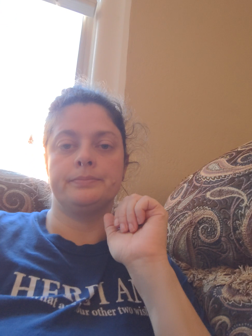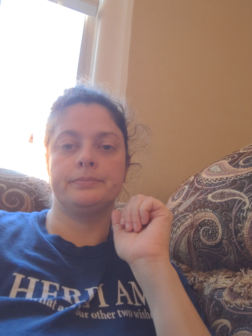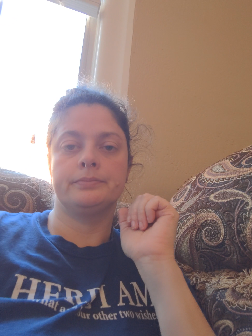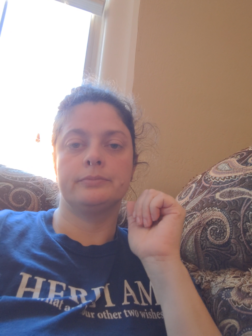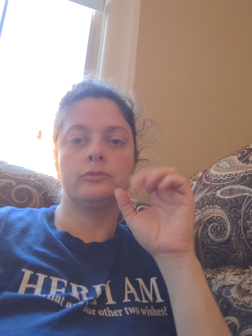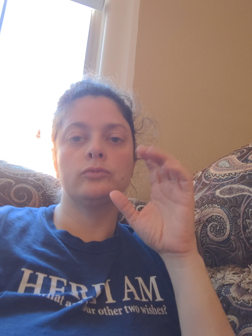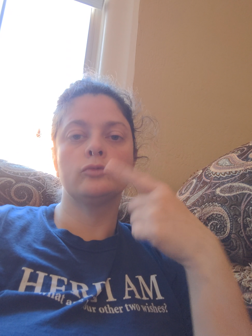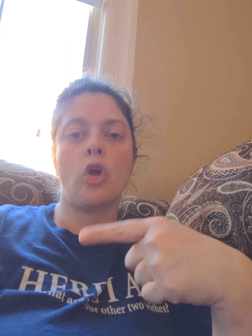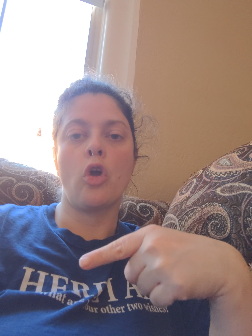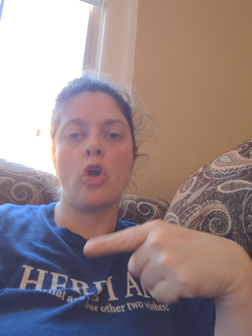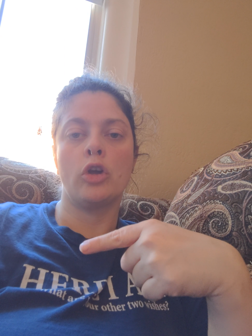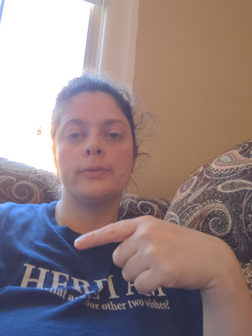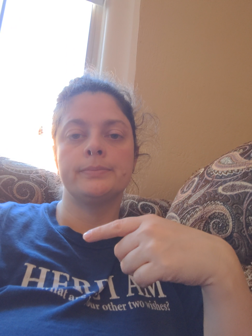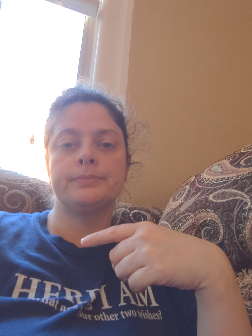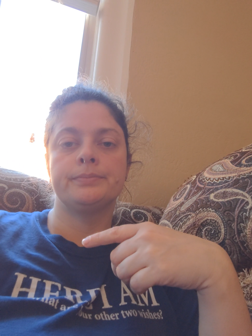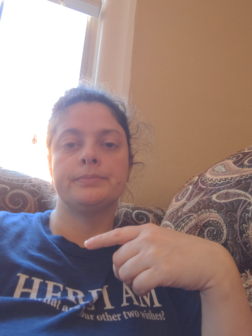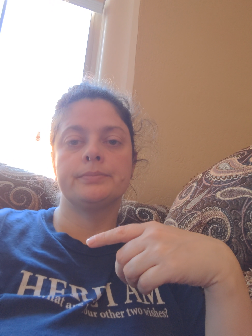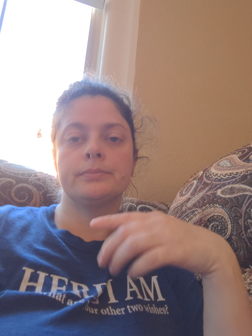talk